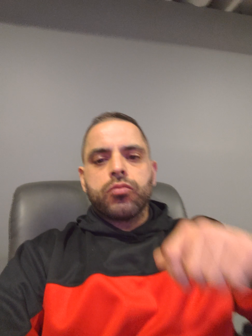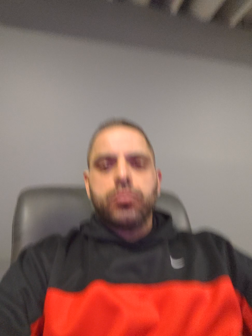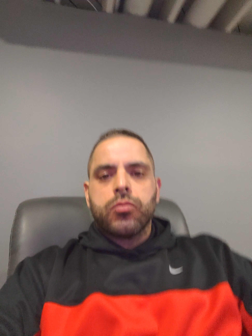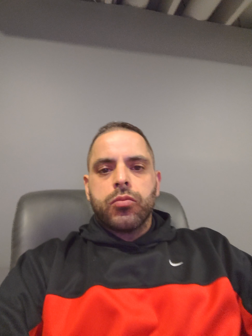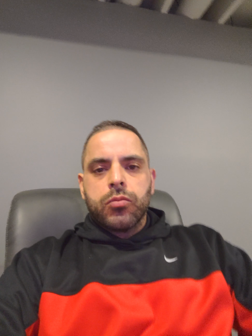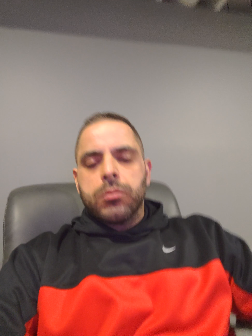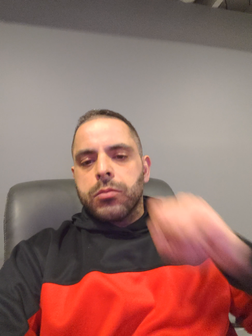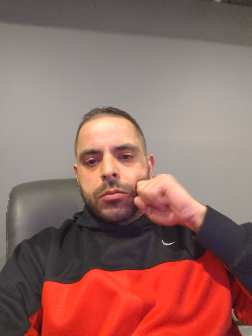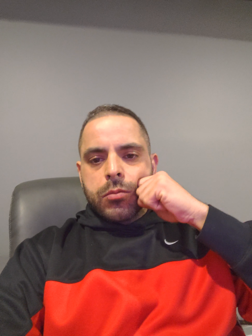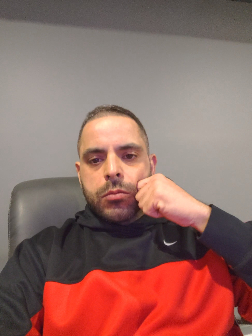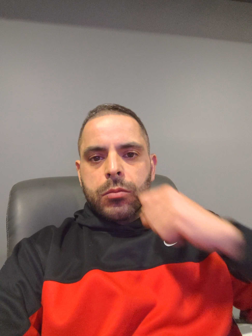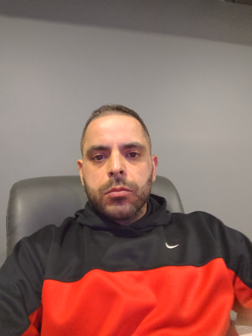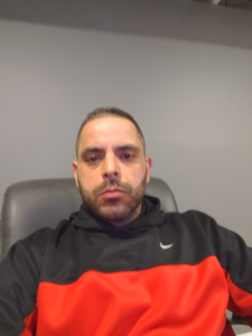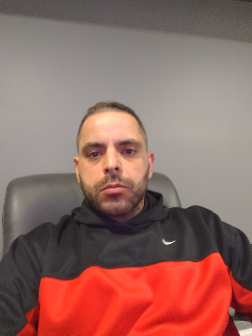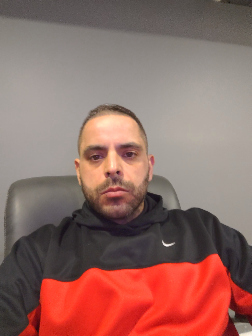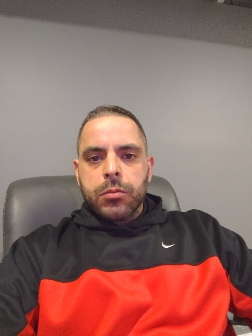apple